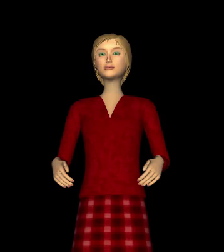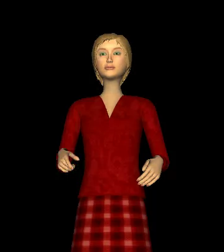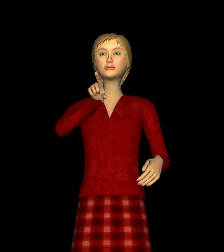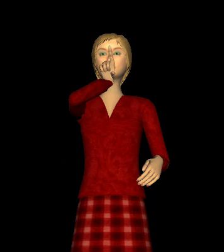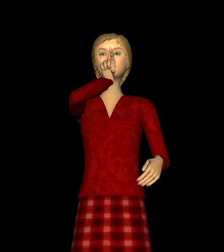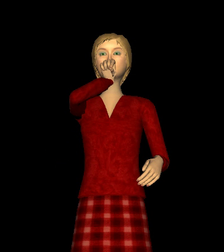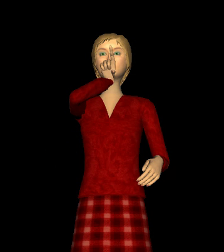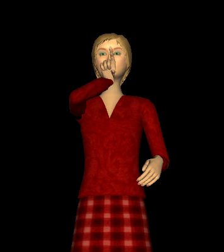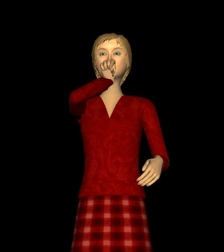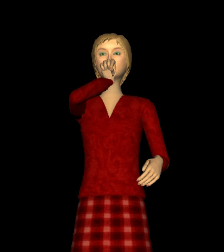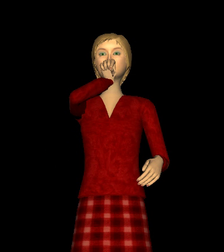عصفور